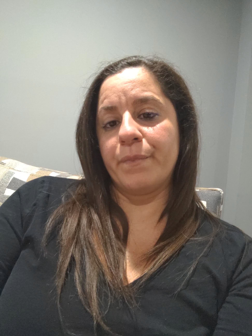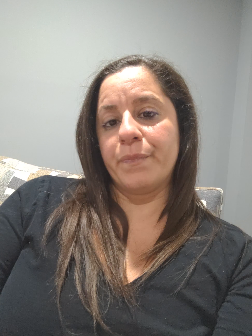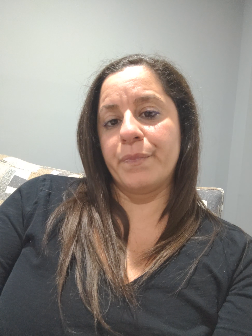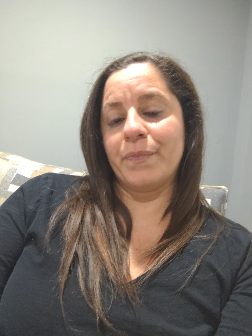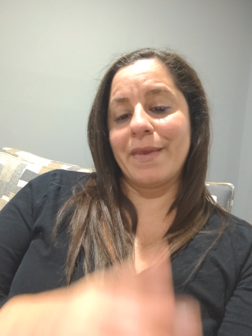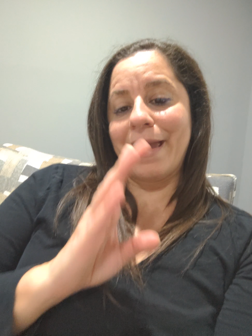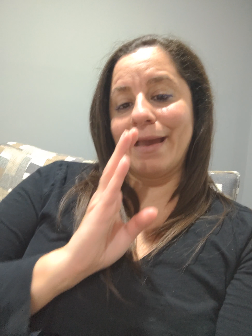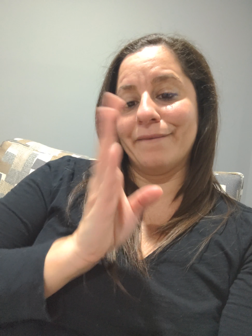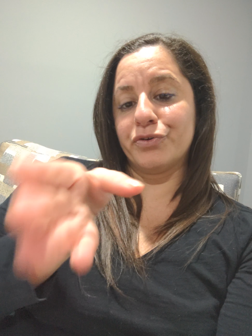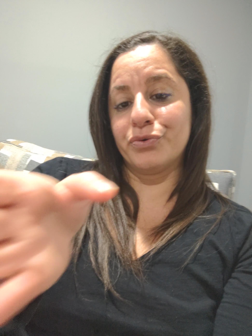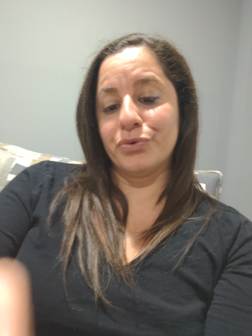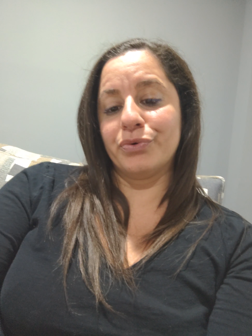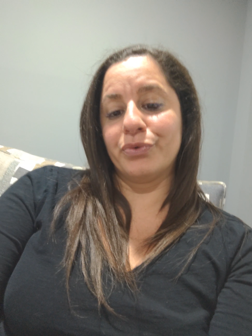after